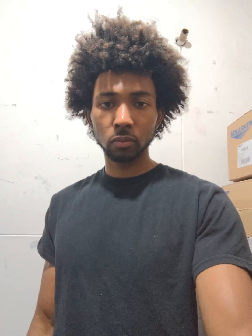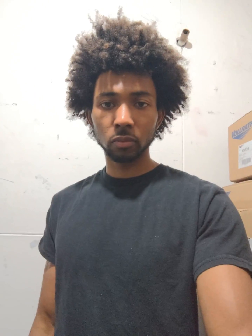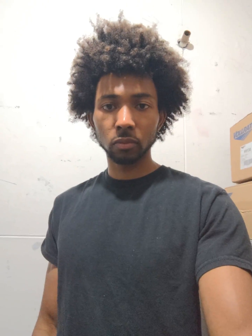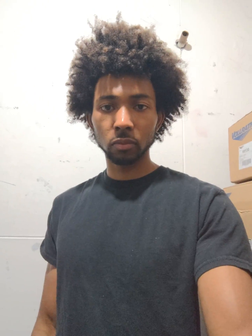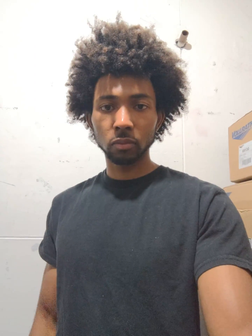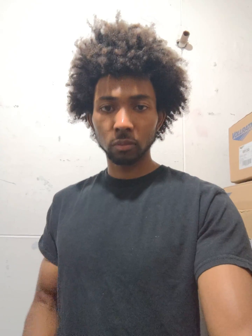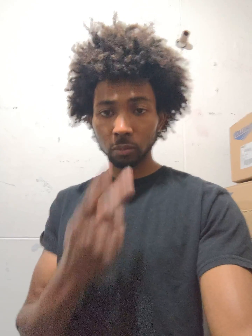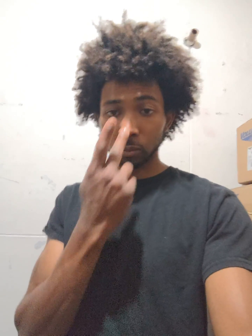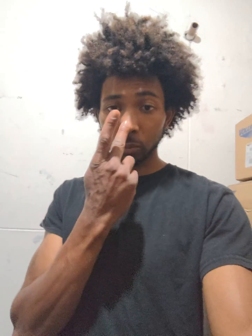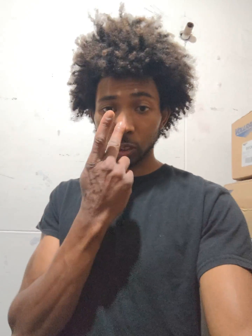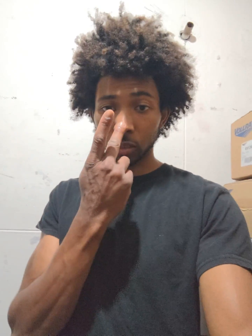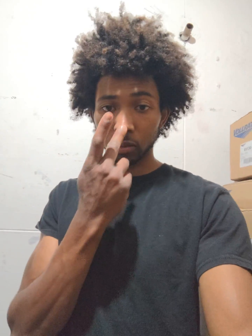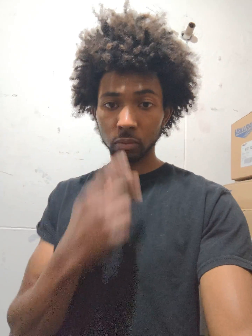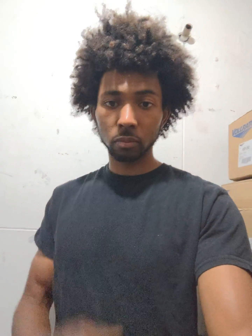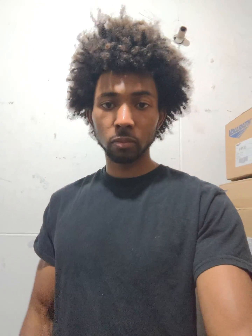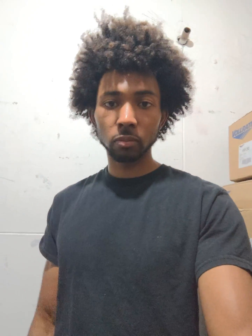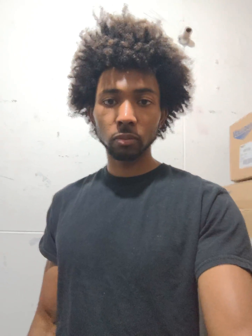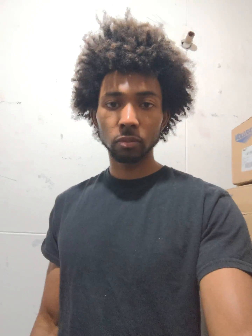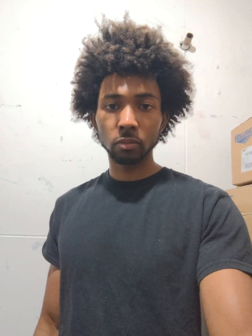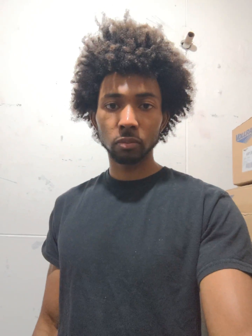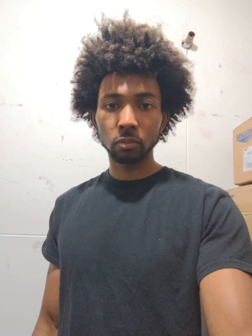penis